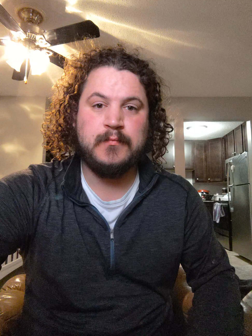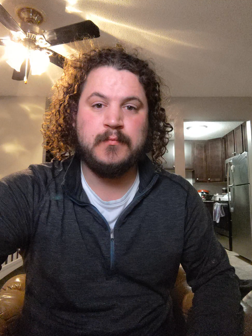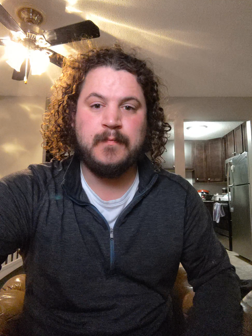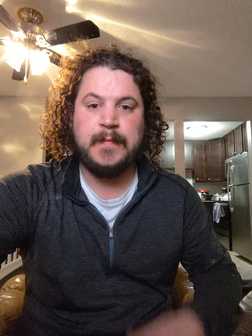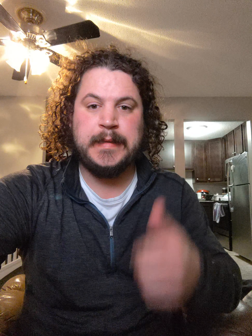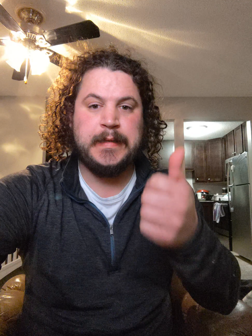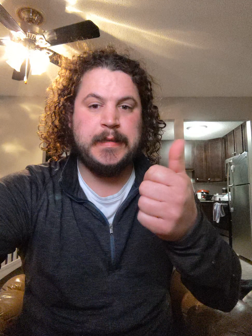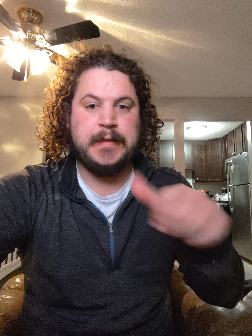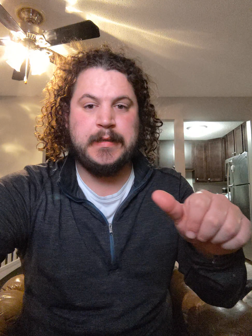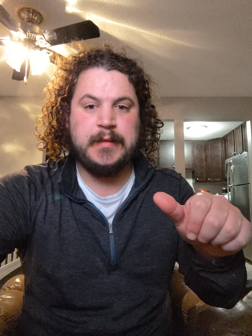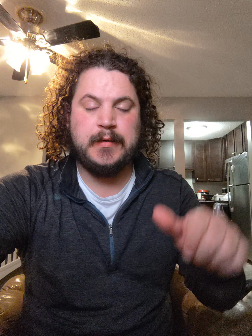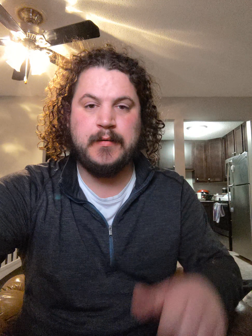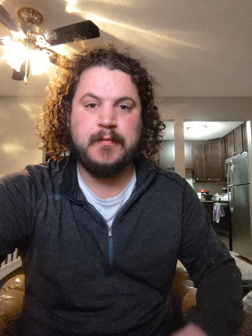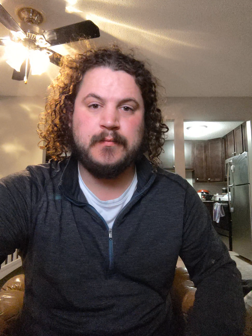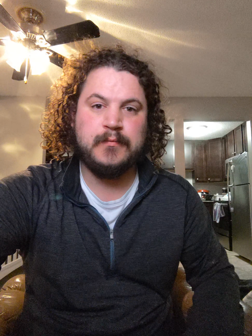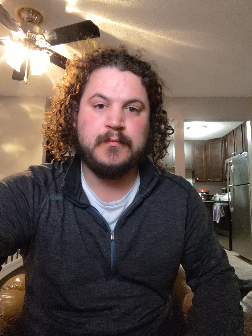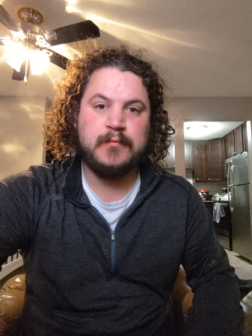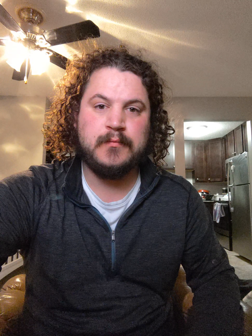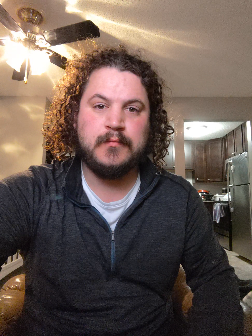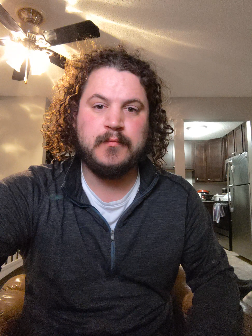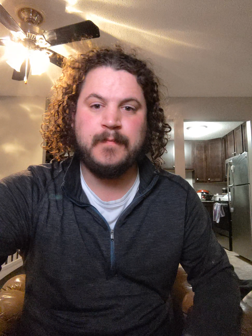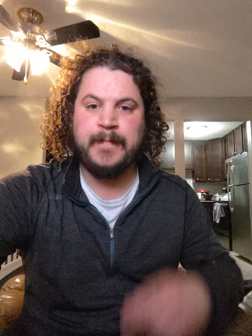any